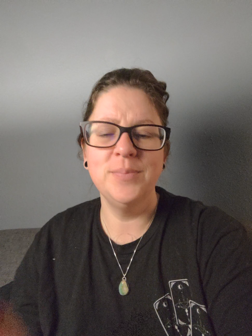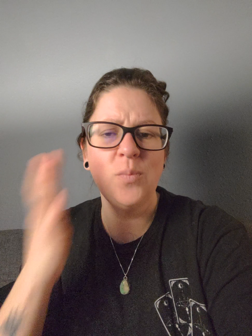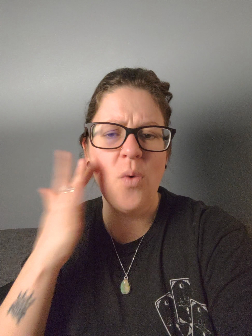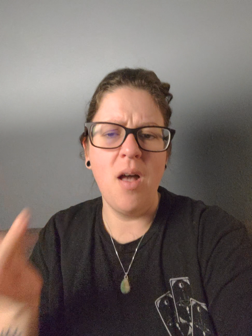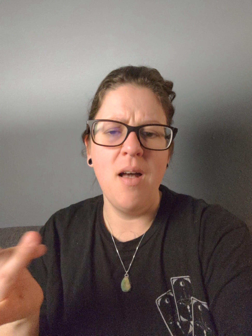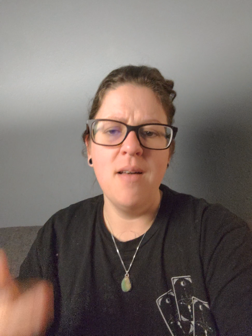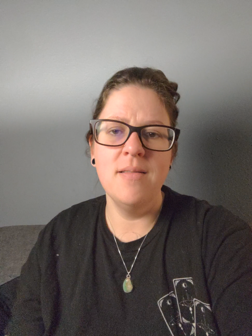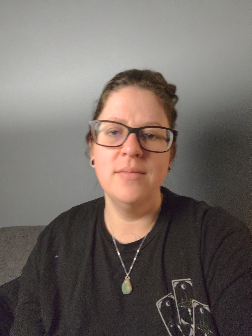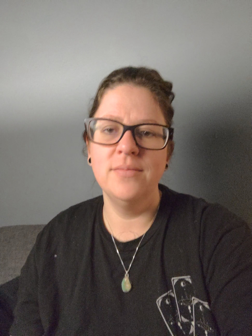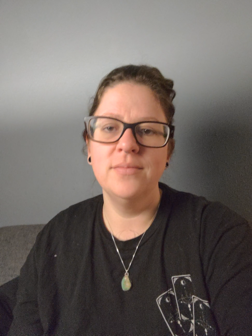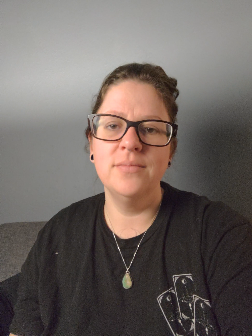why